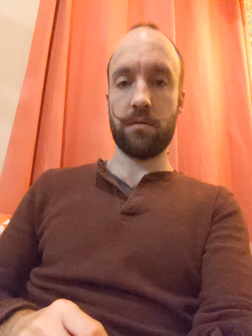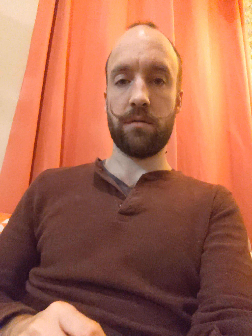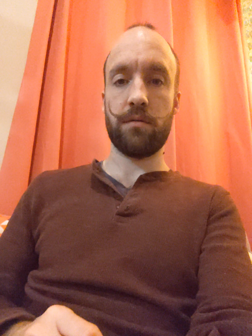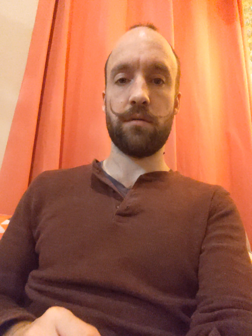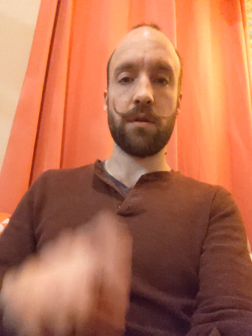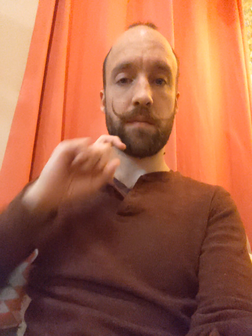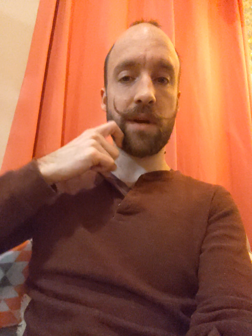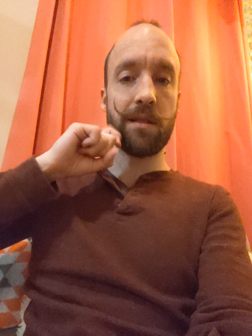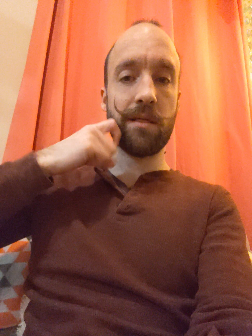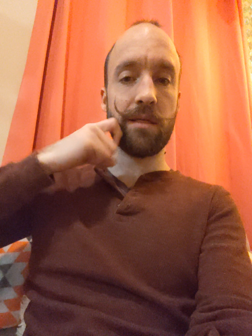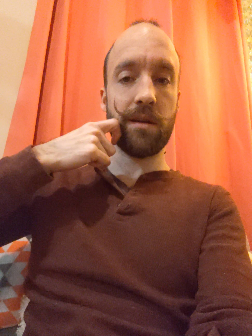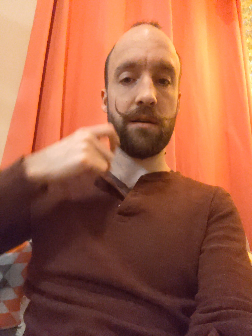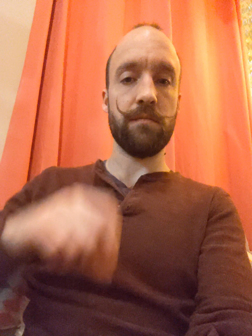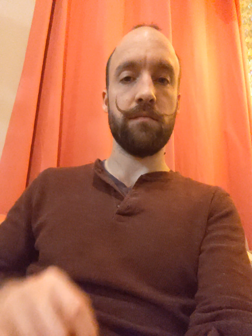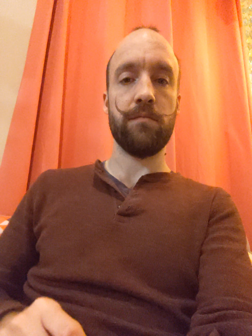apple